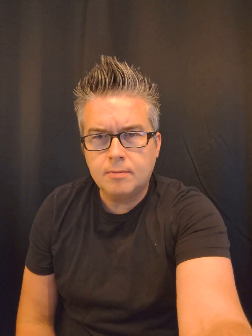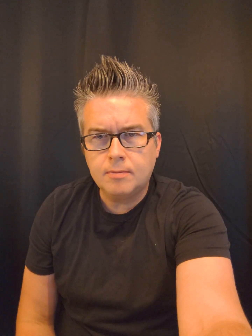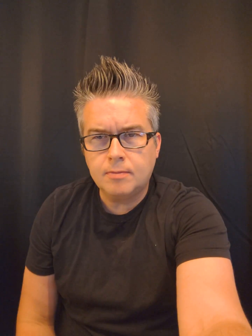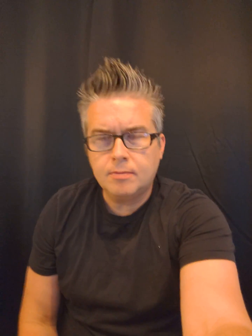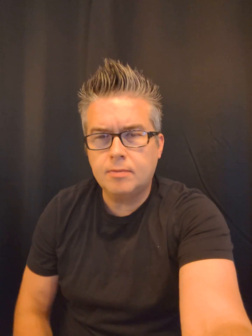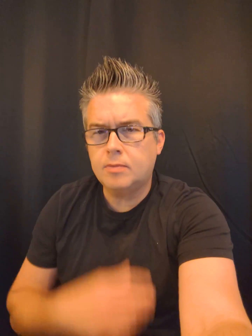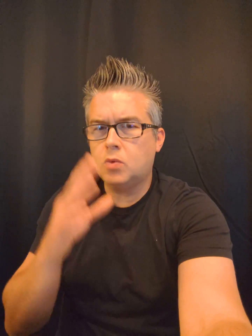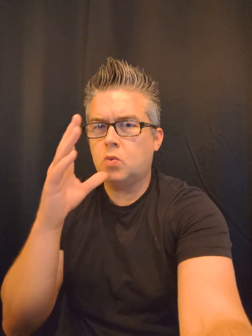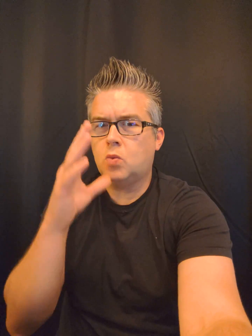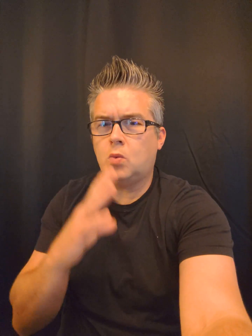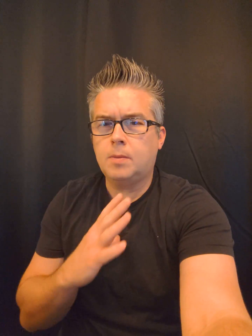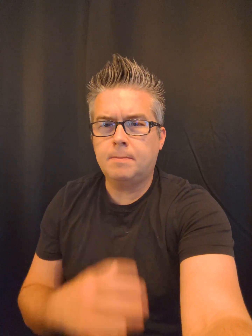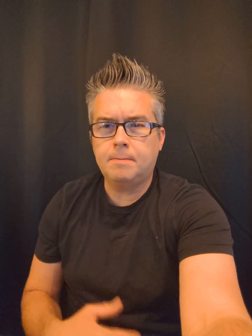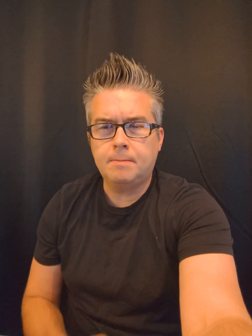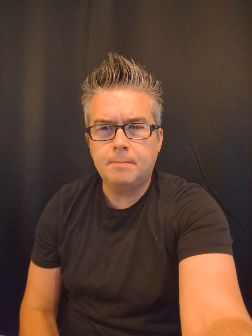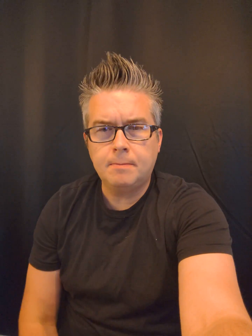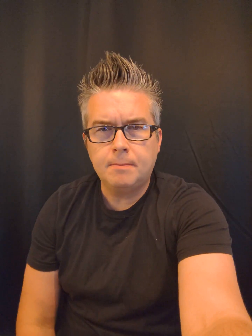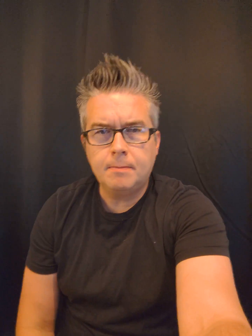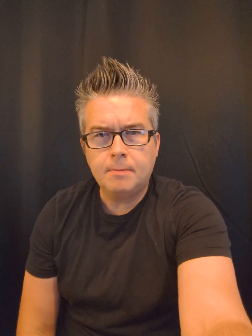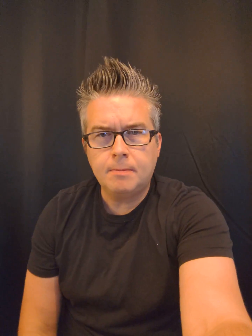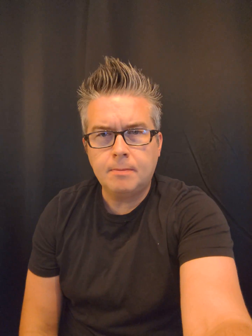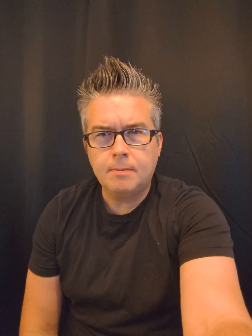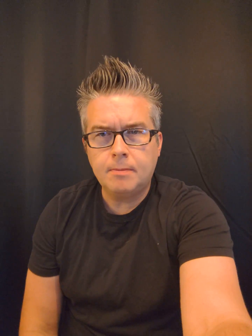lady